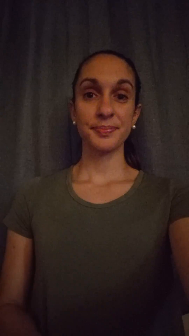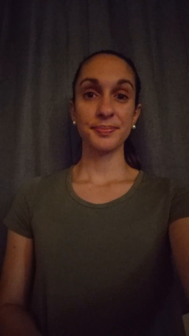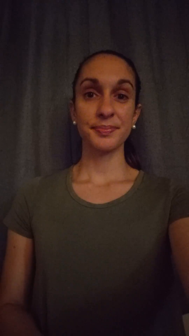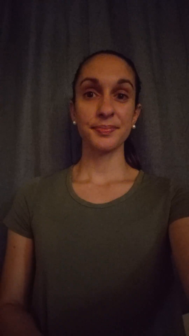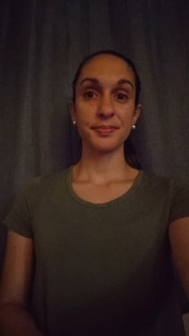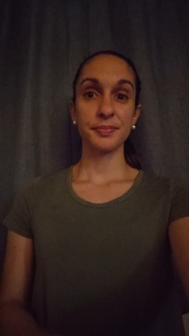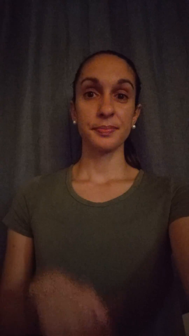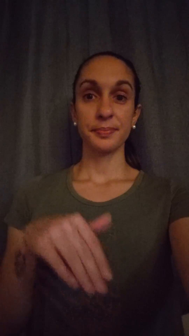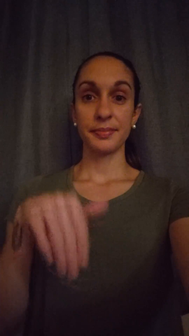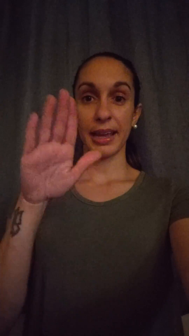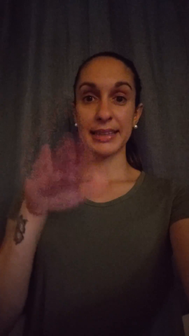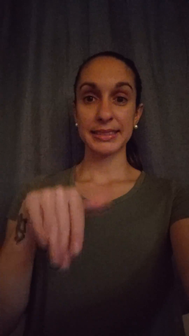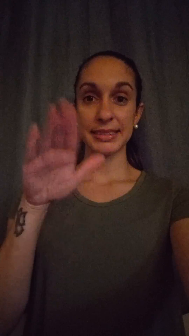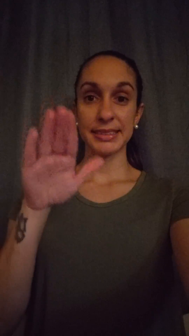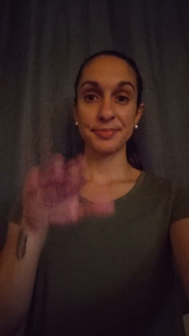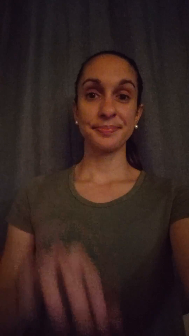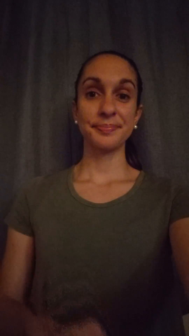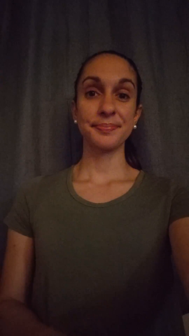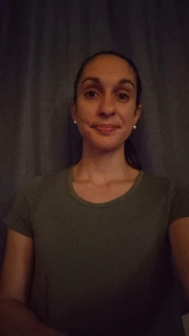paint